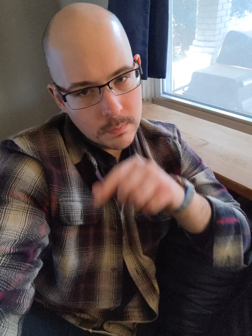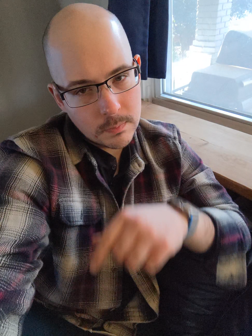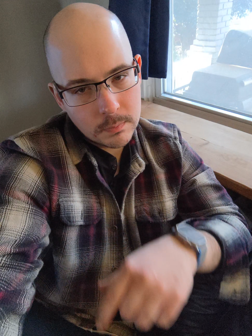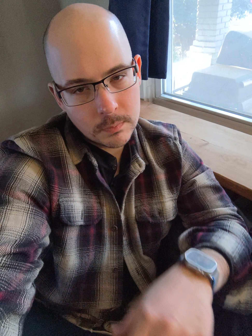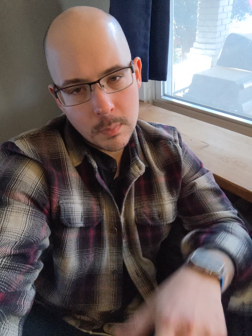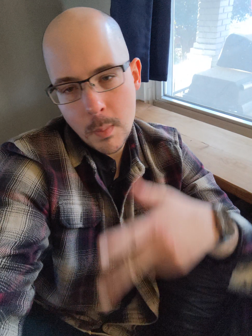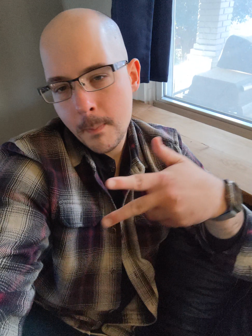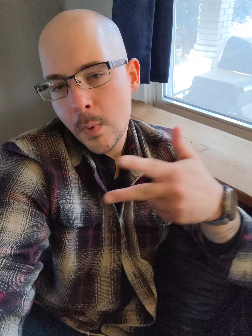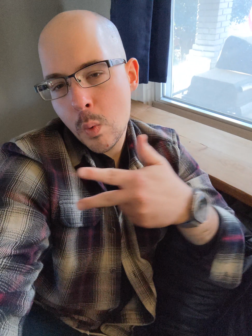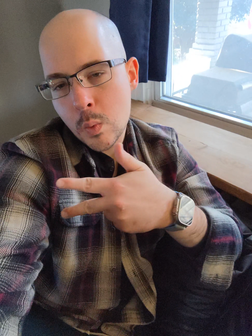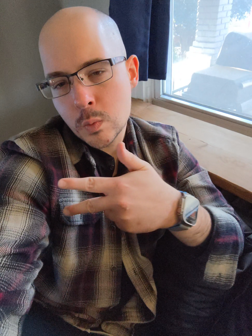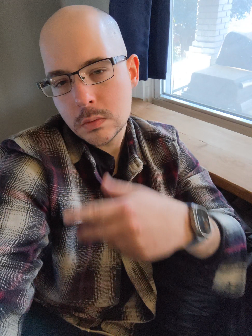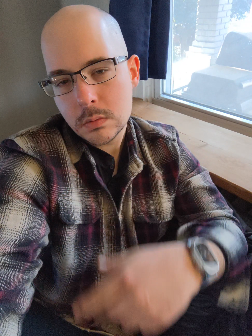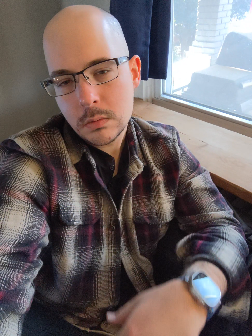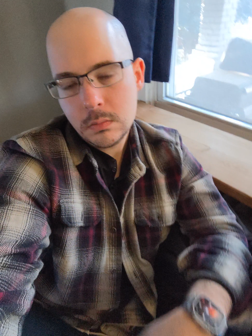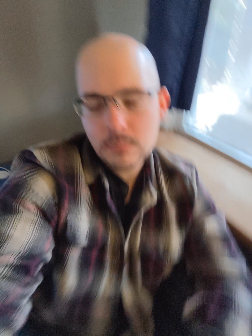boat